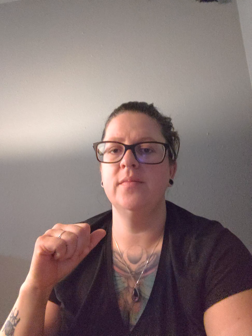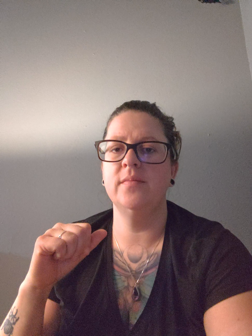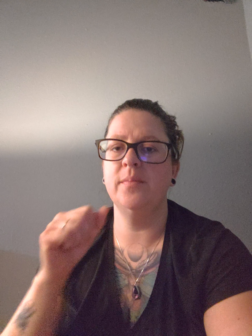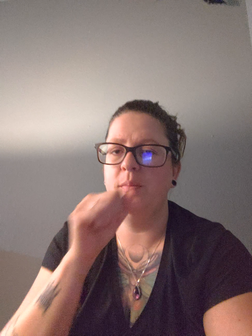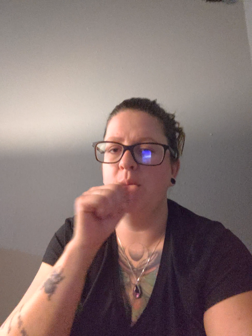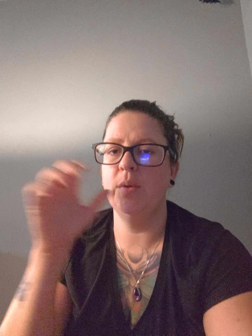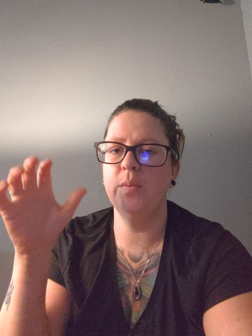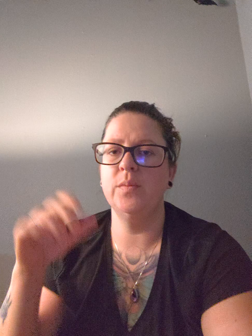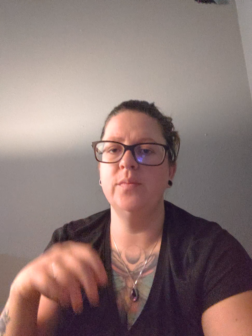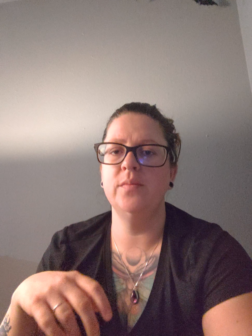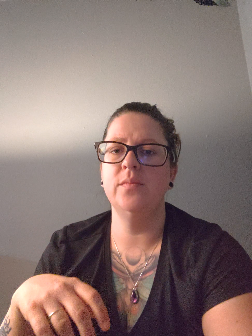balloon